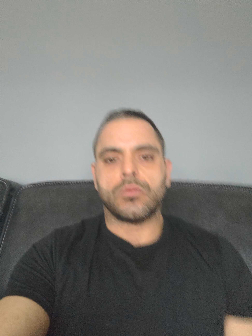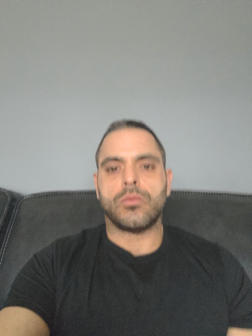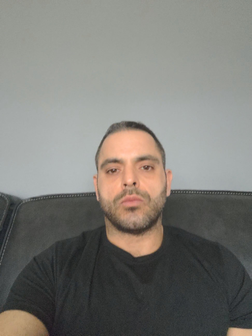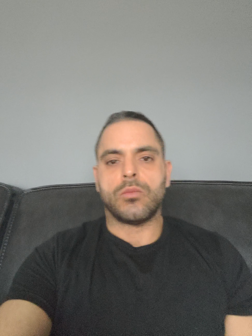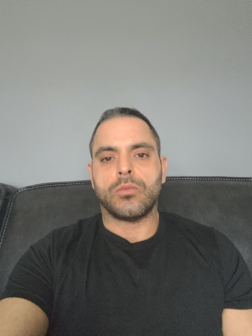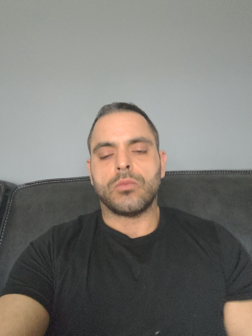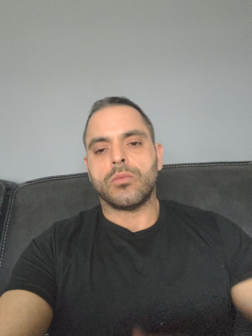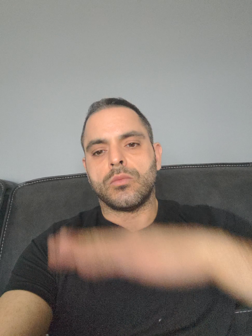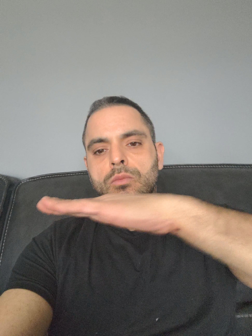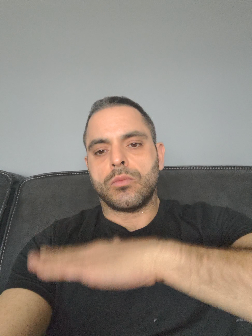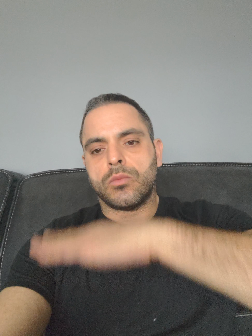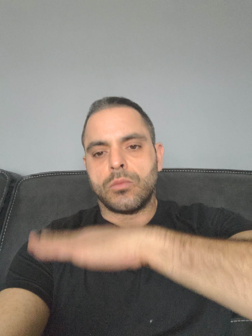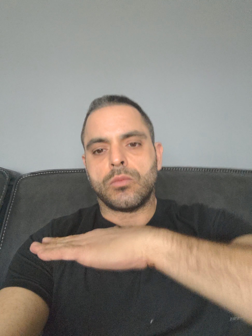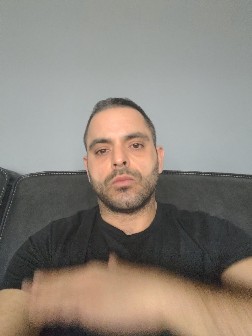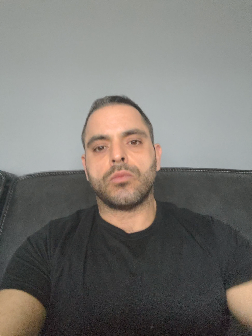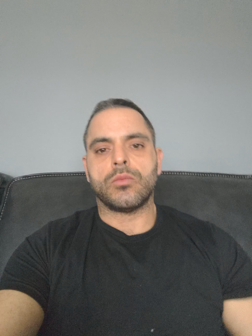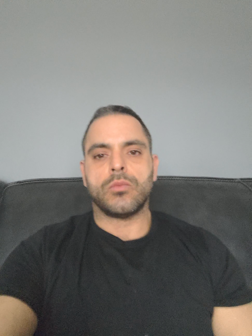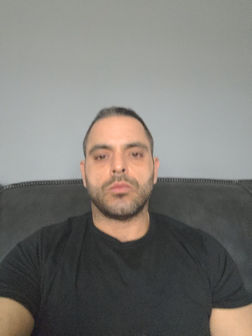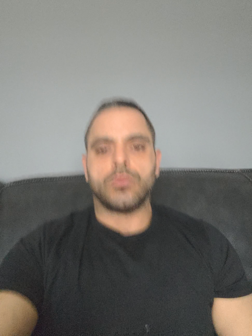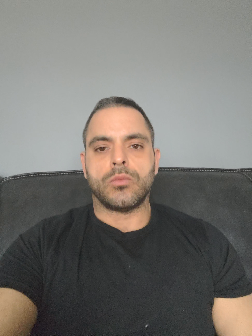table